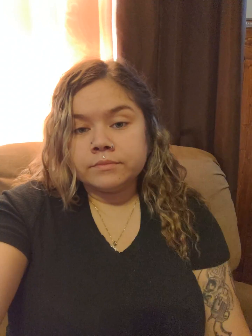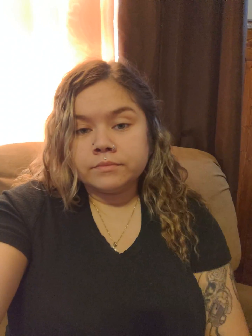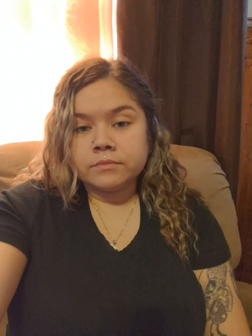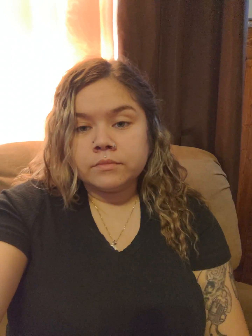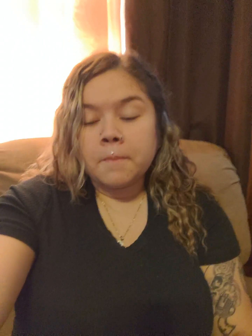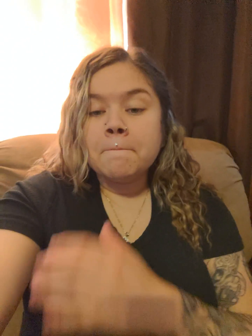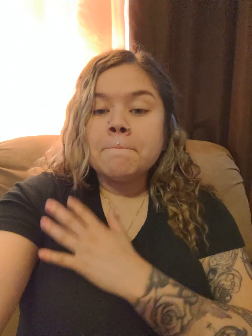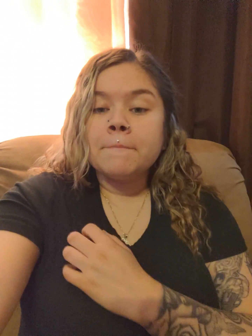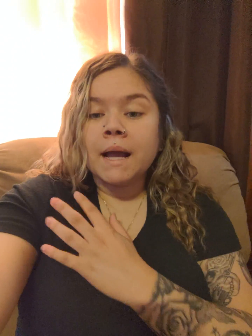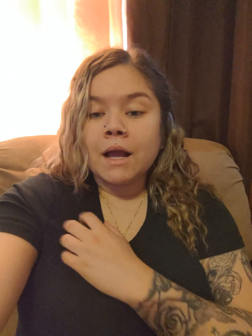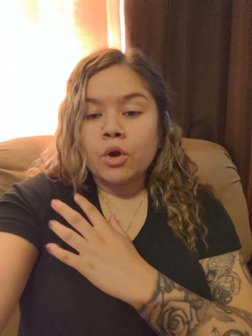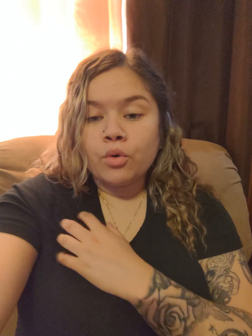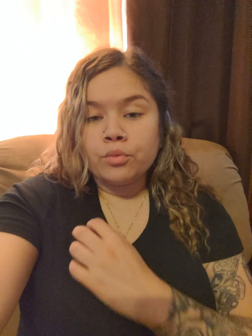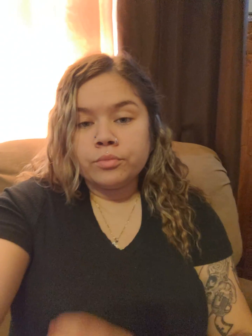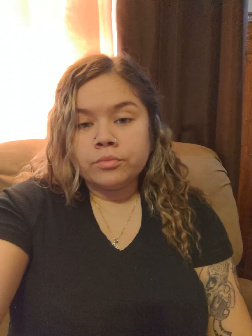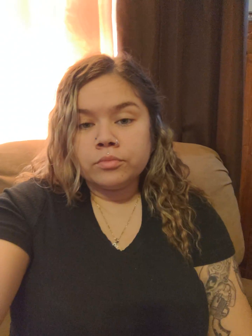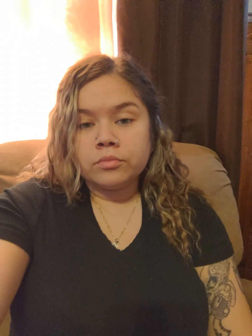bear